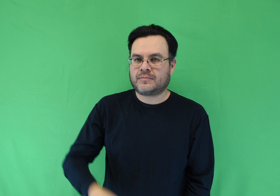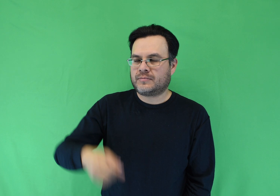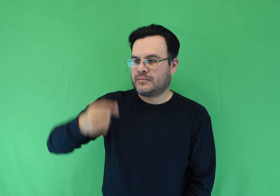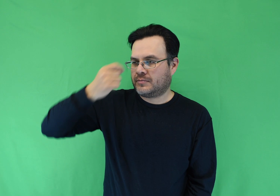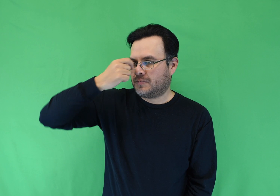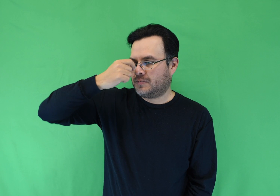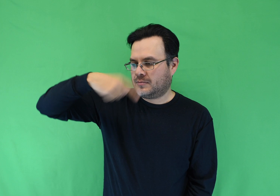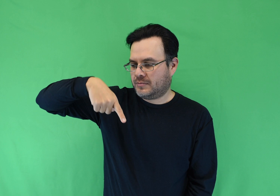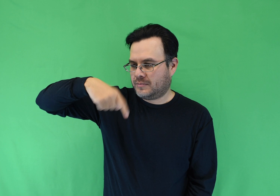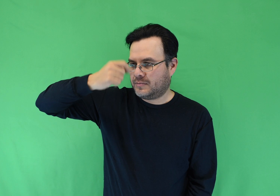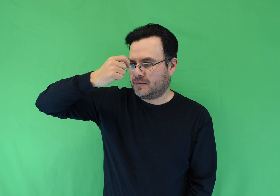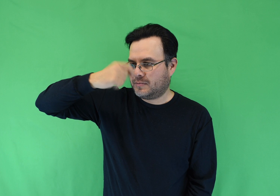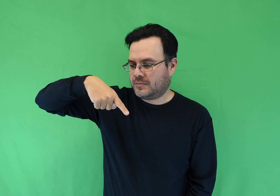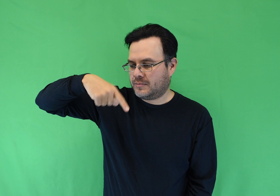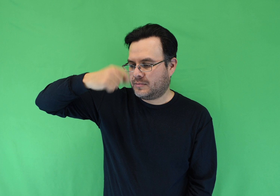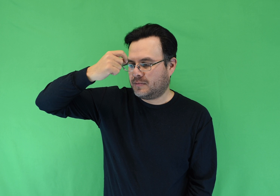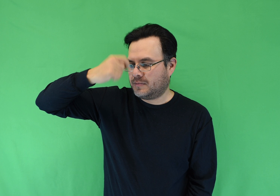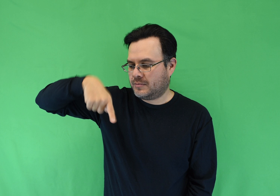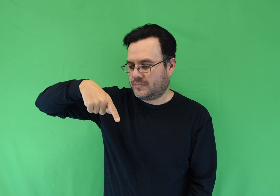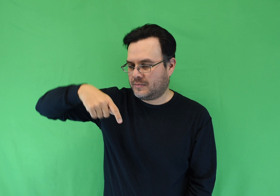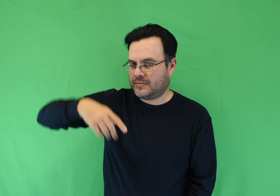gripe